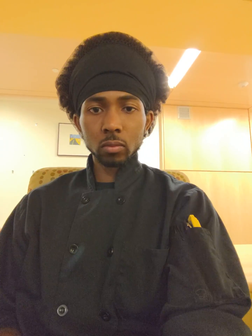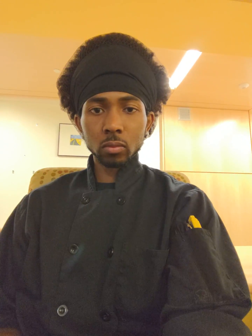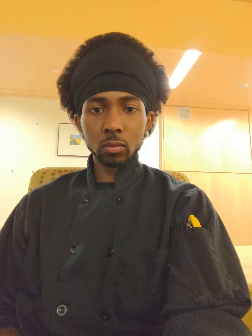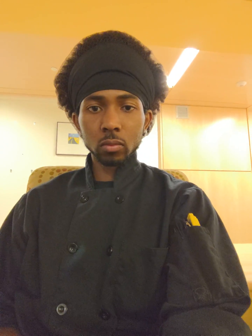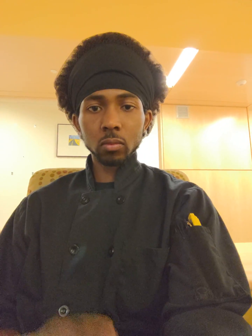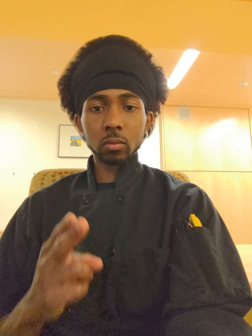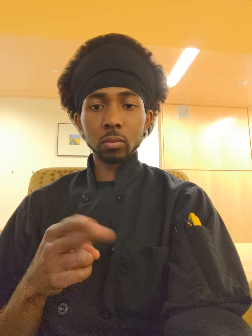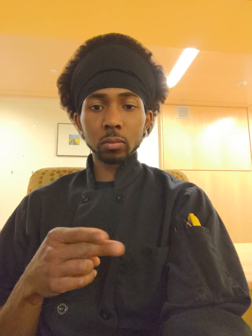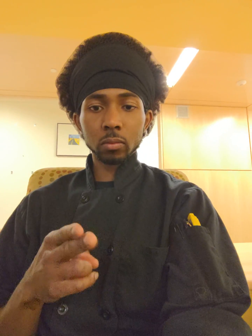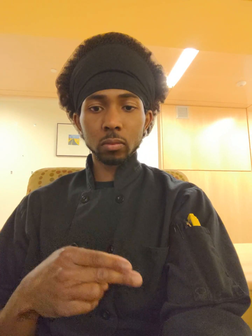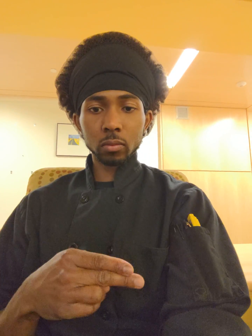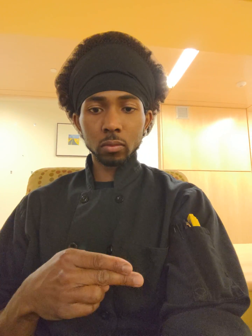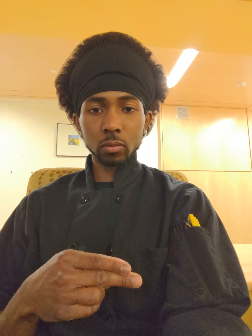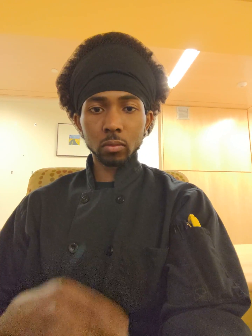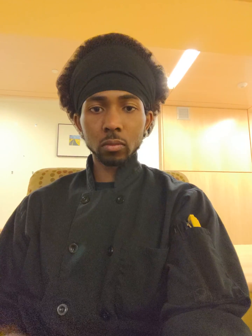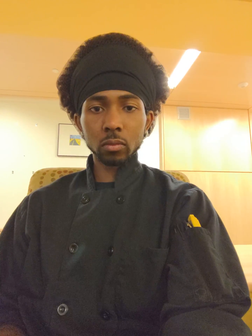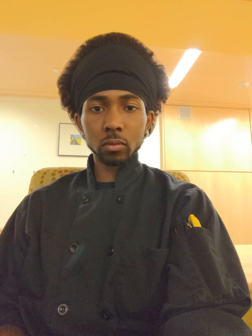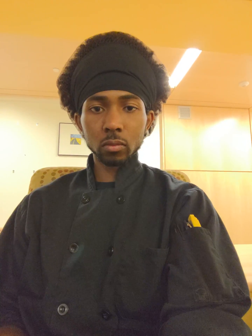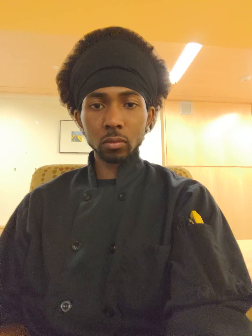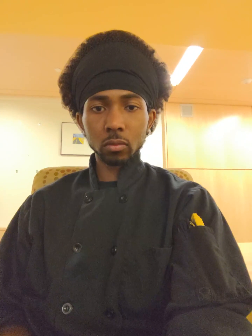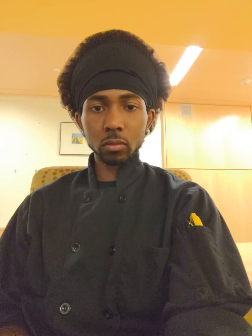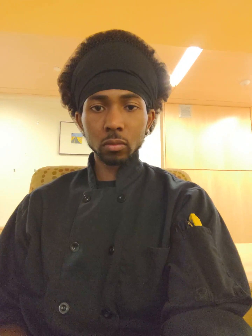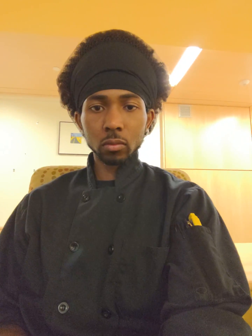belt